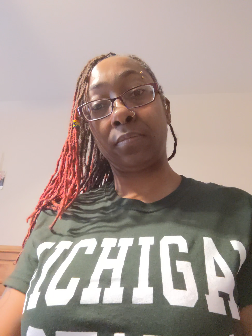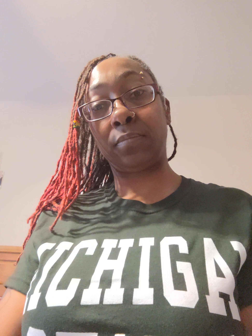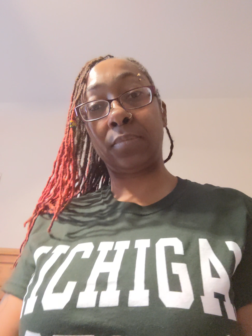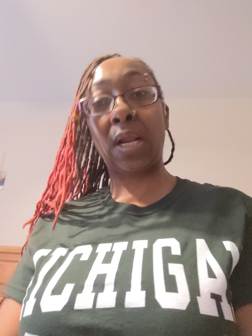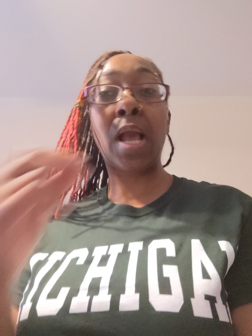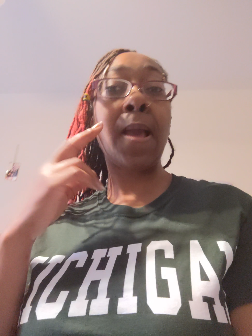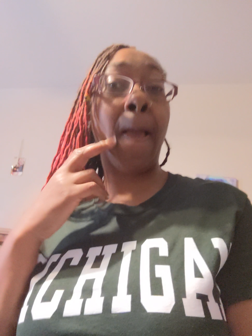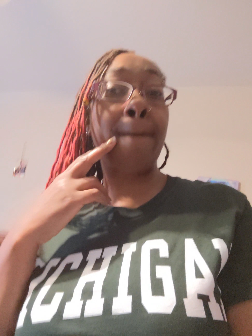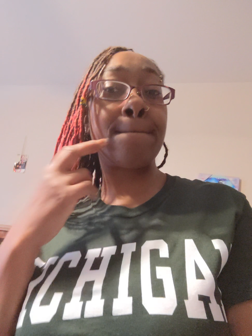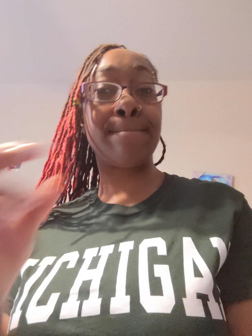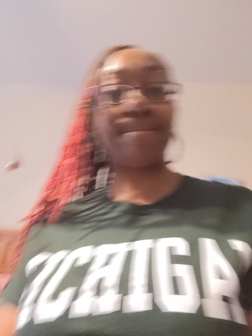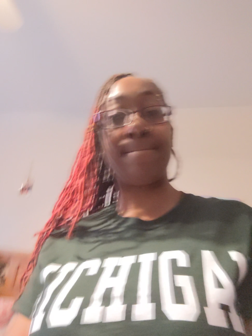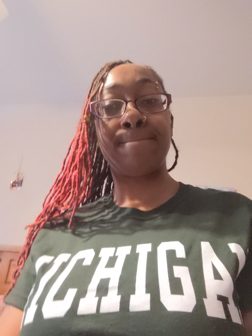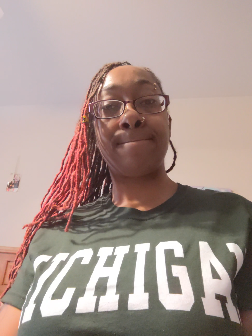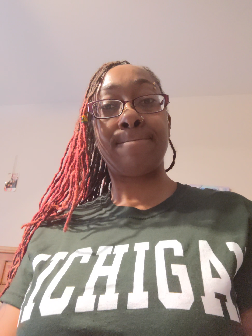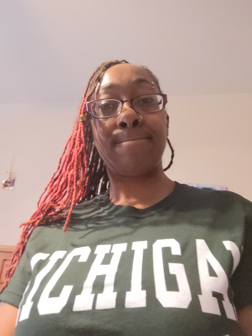gum